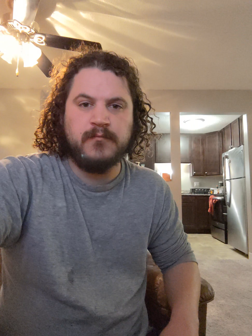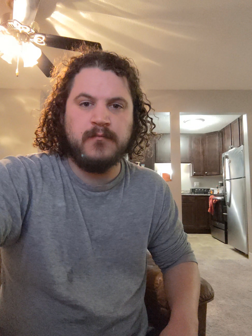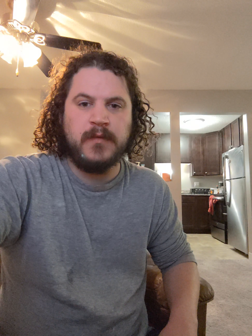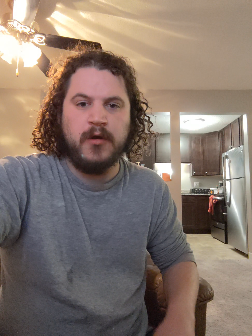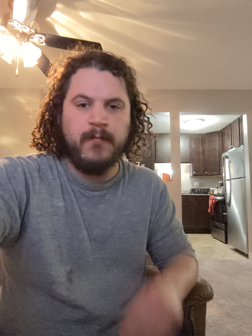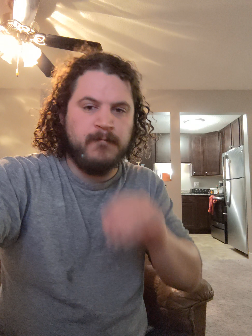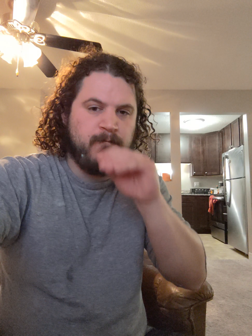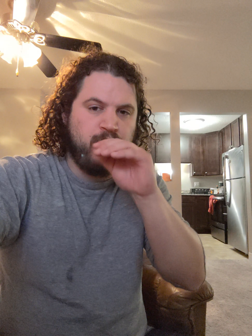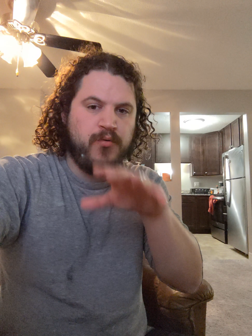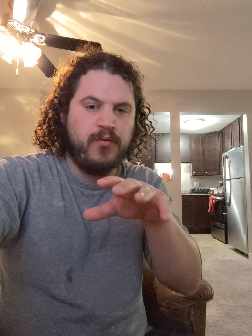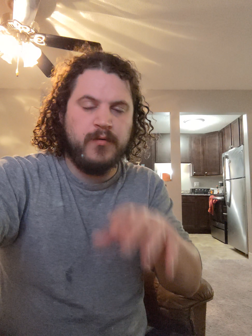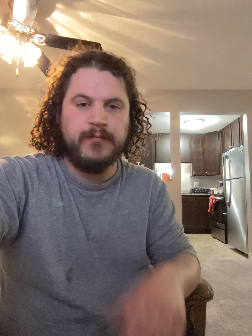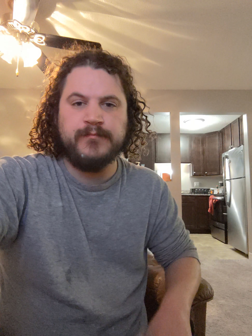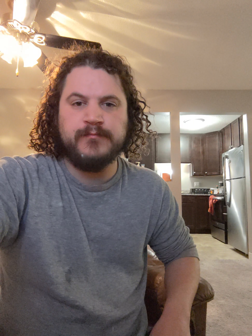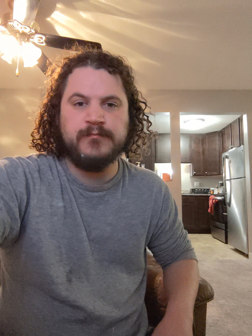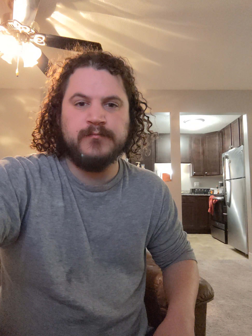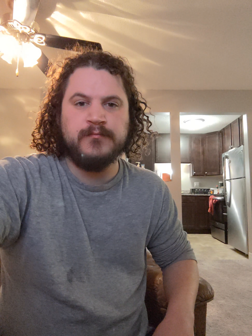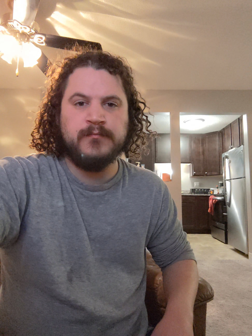blow